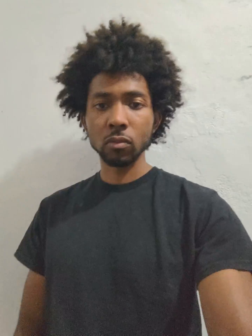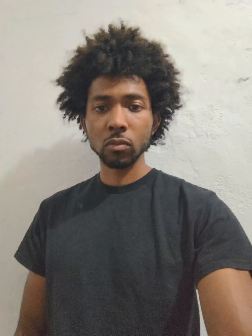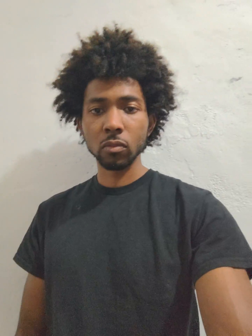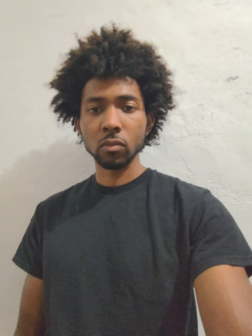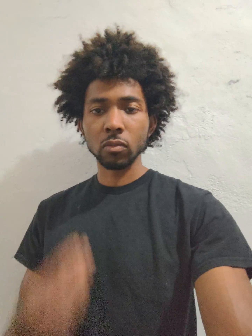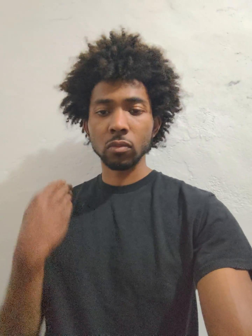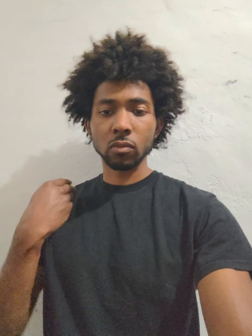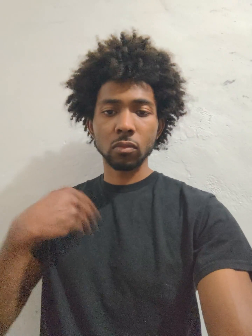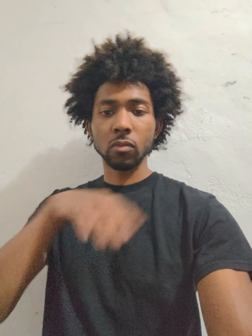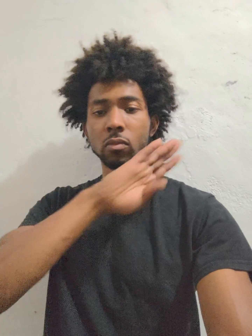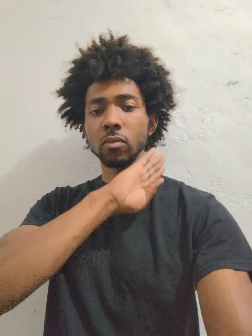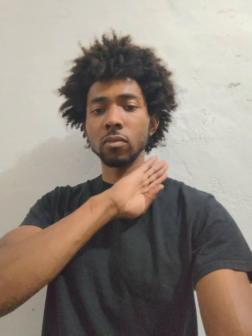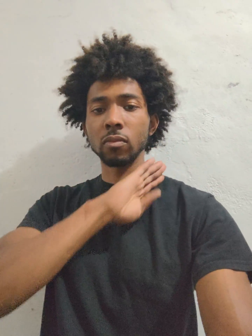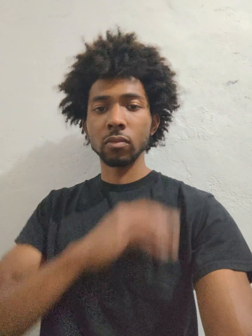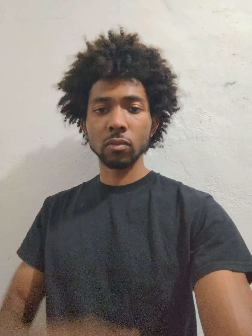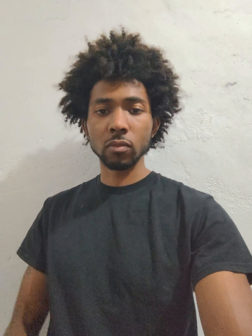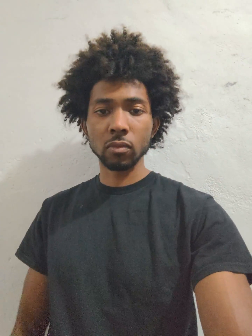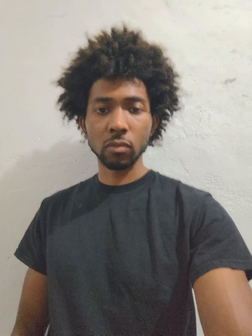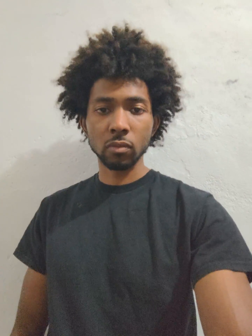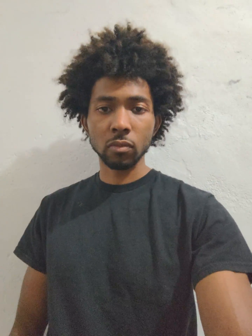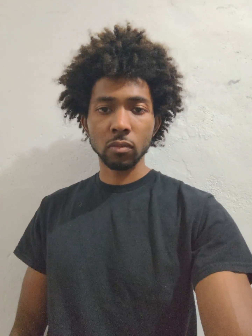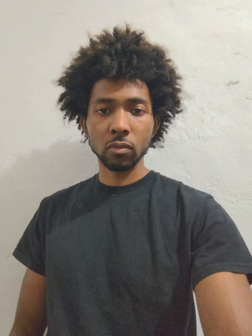scarf